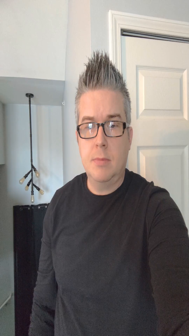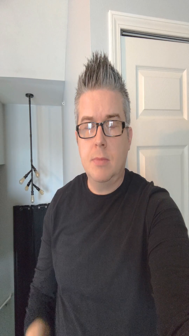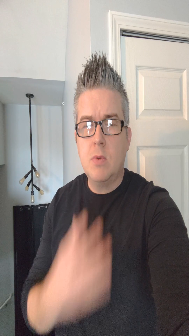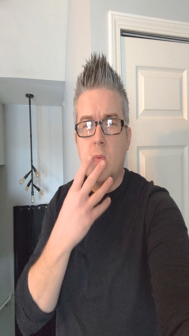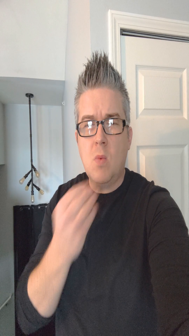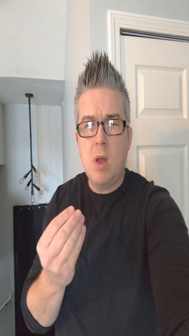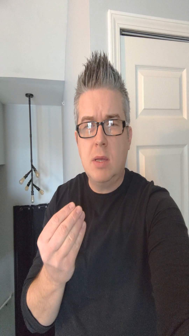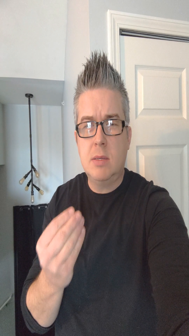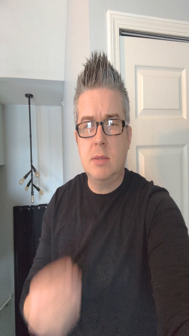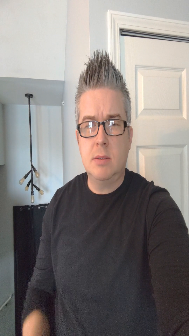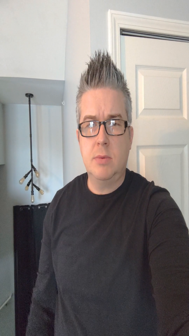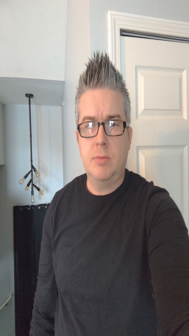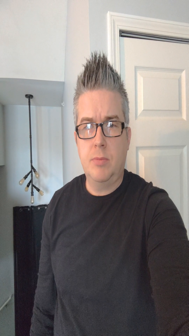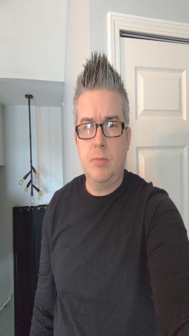wet